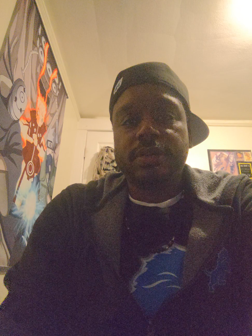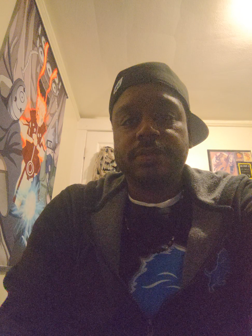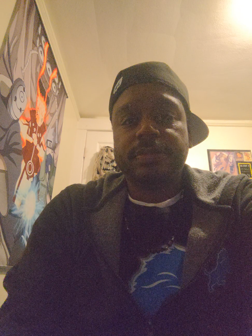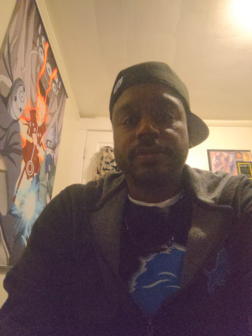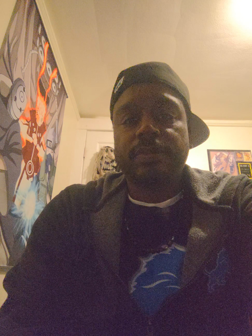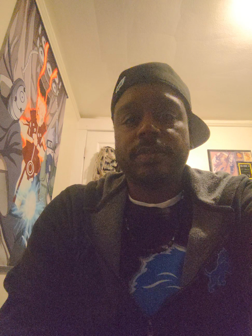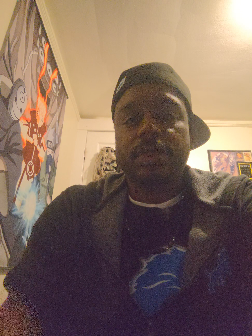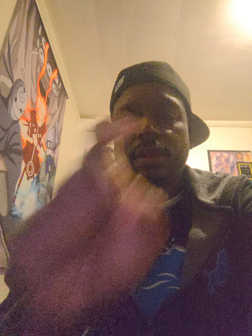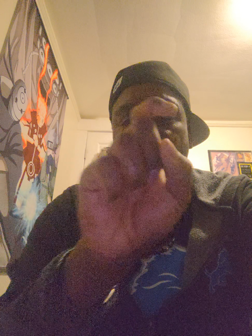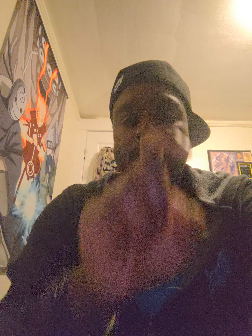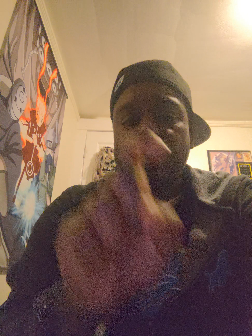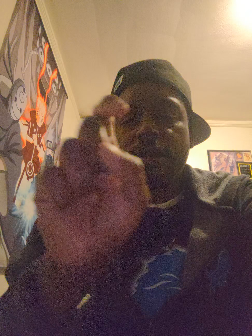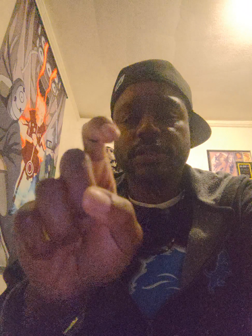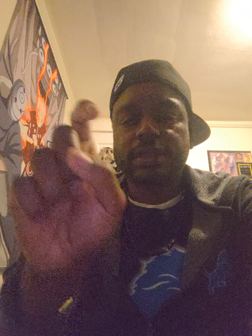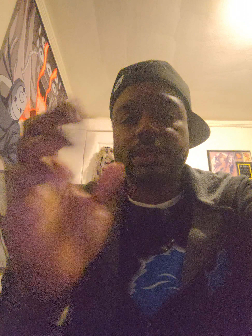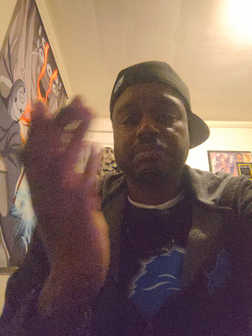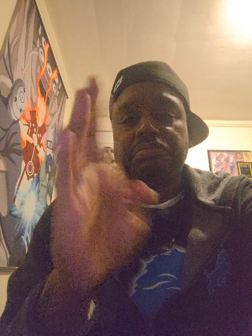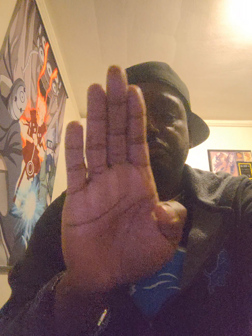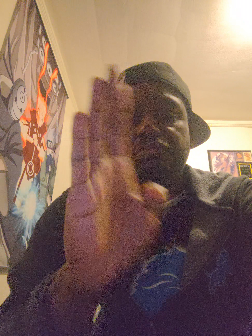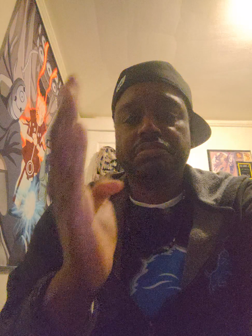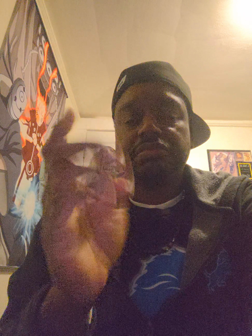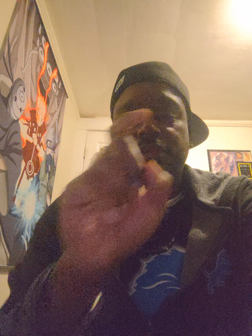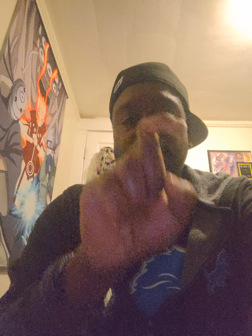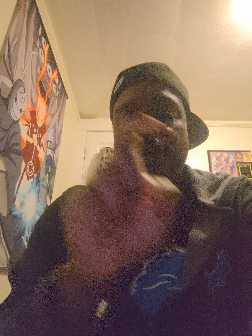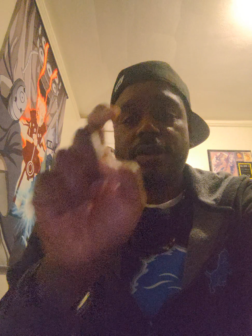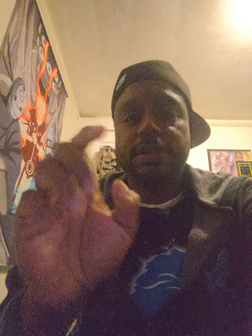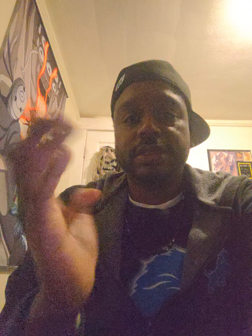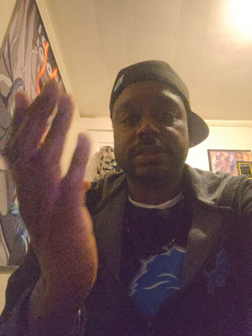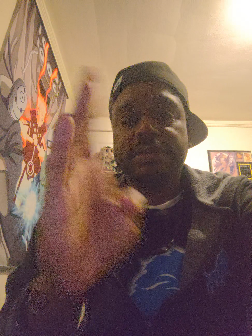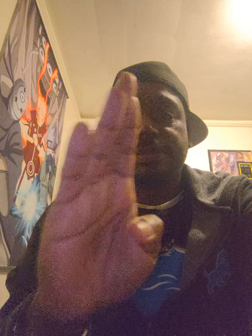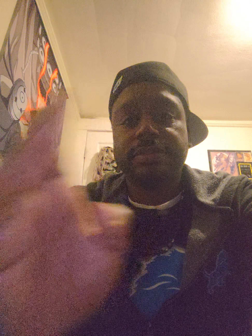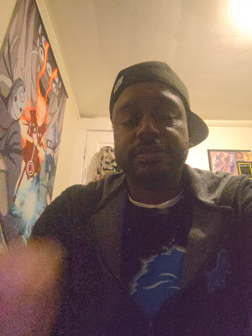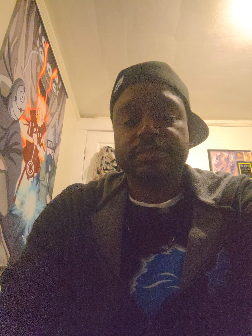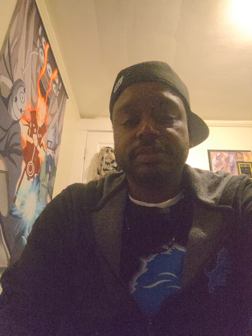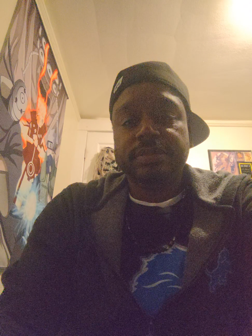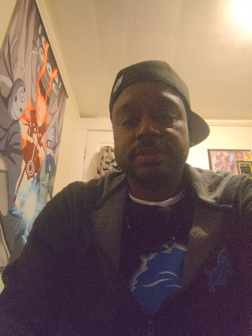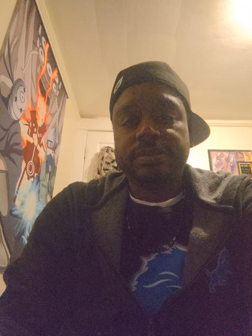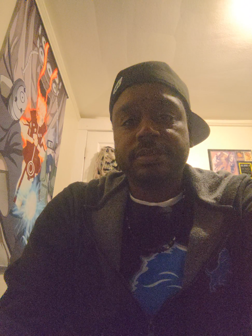closet